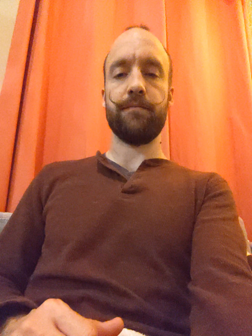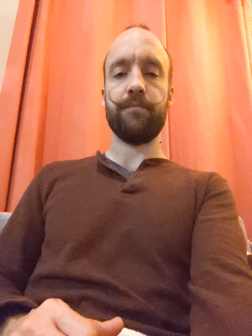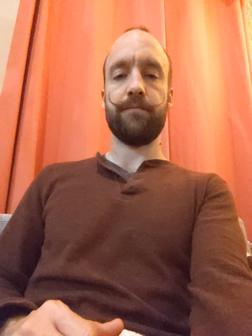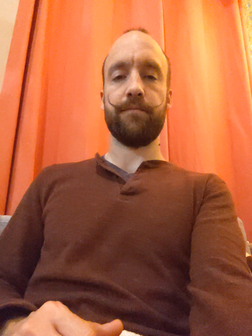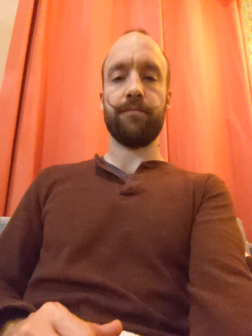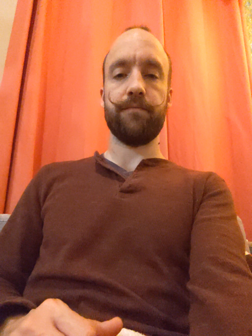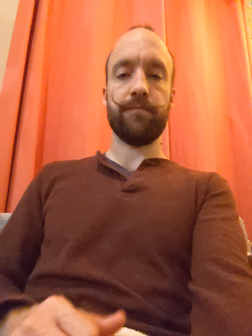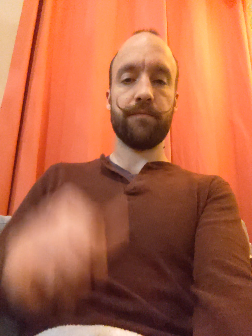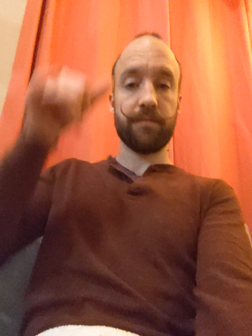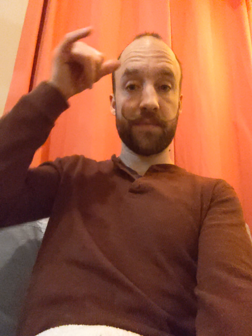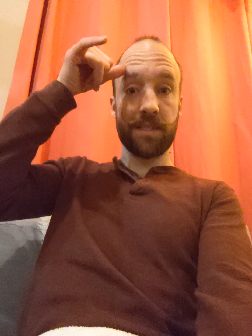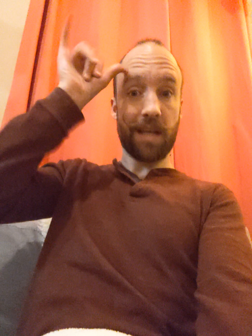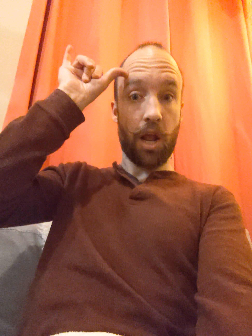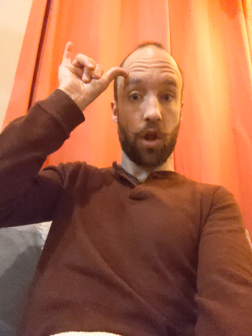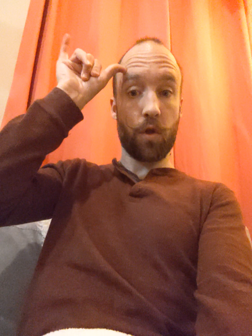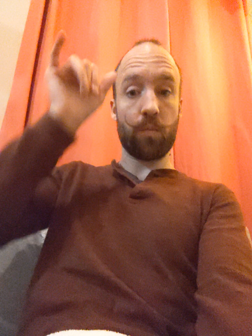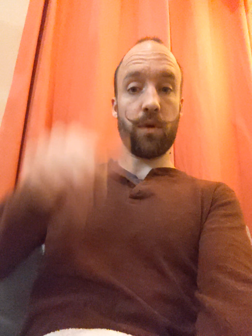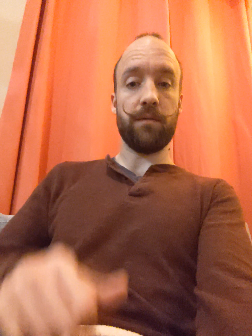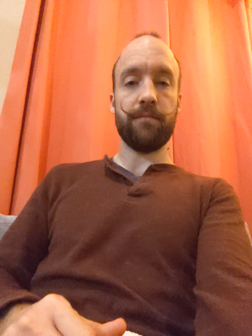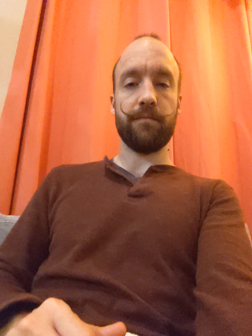cow